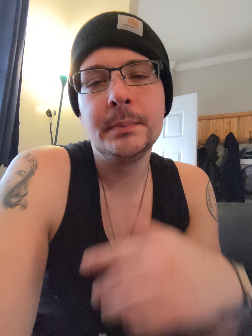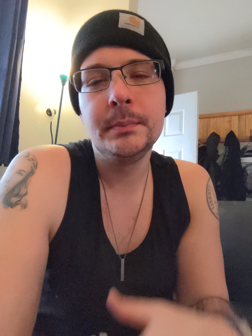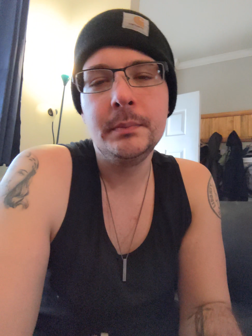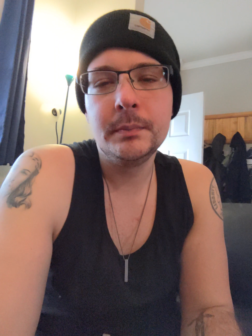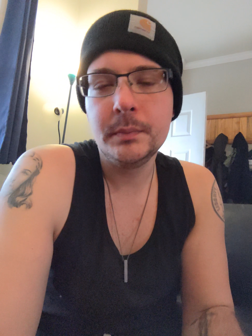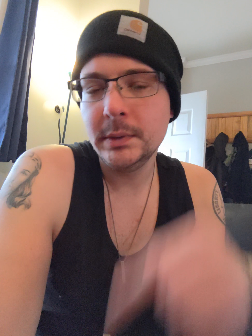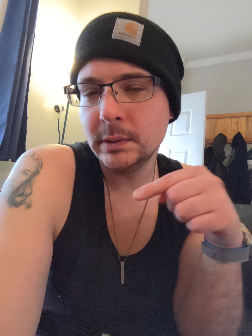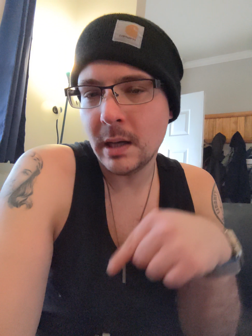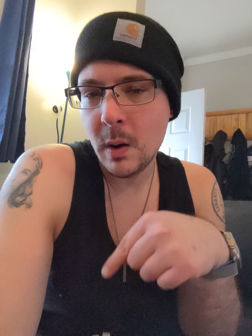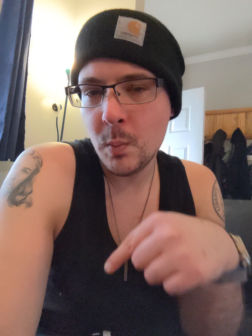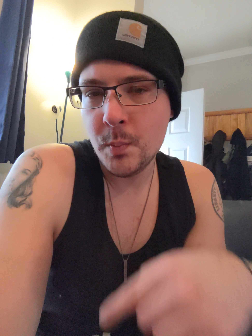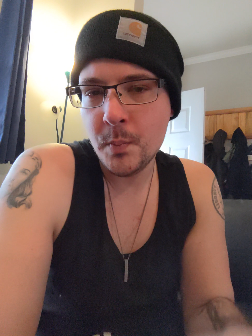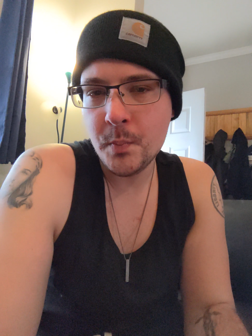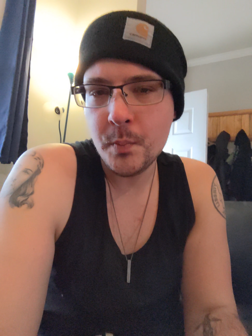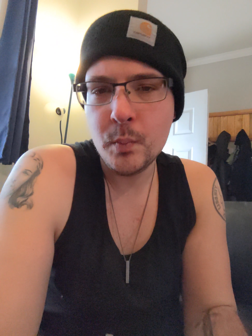down